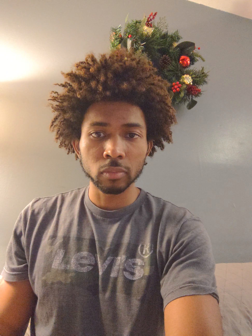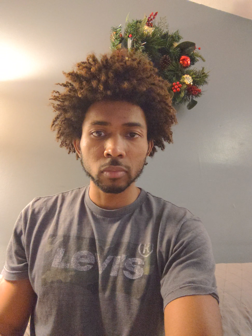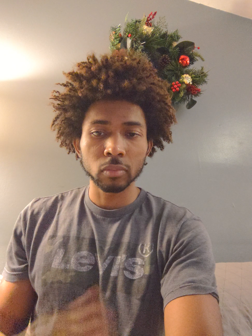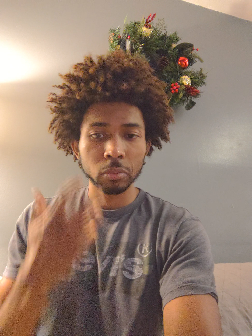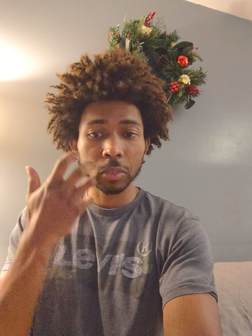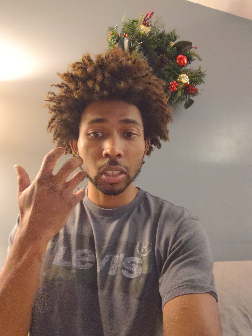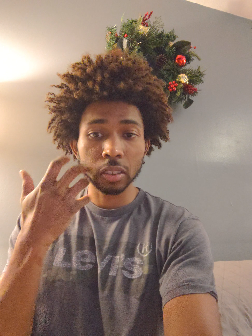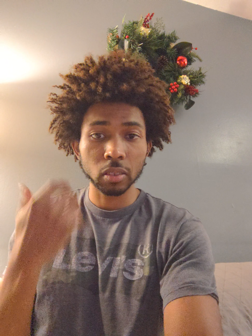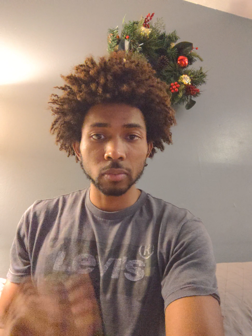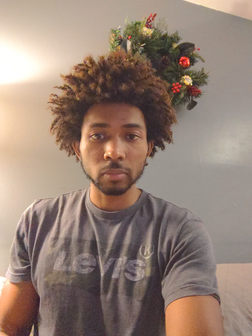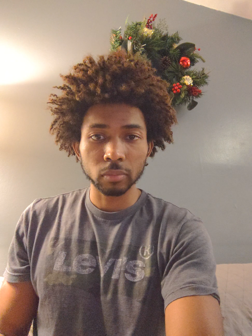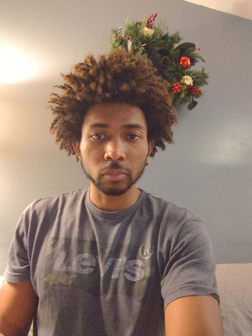tiger